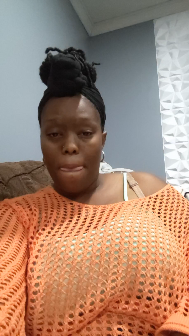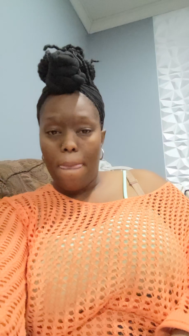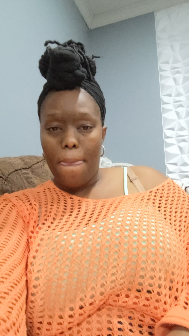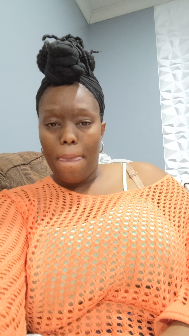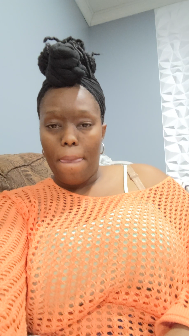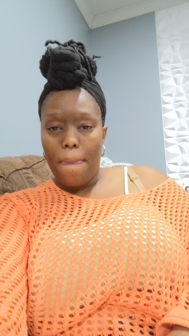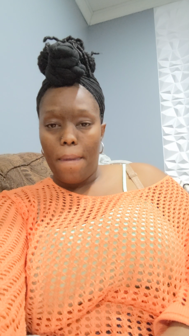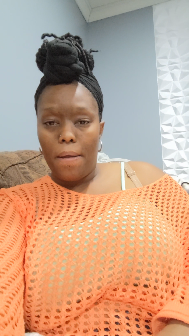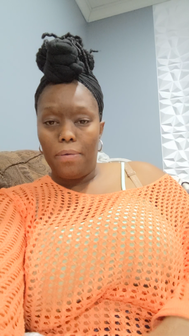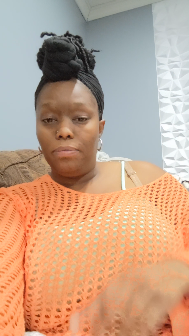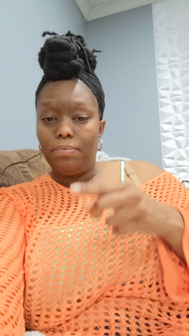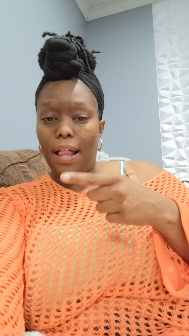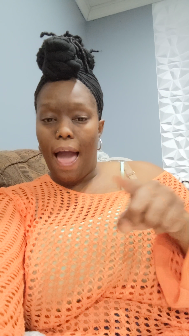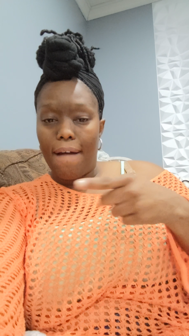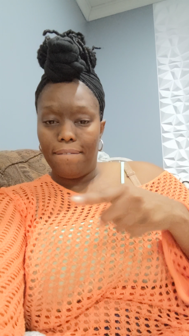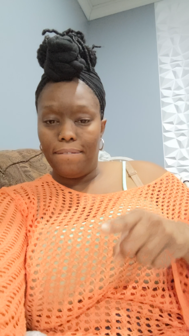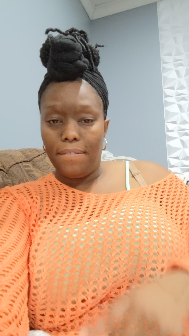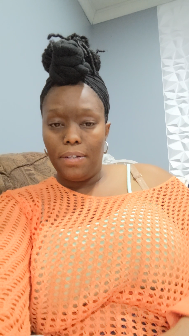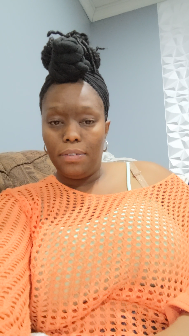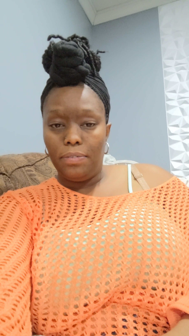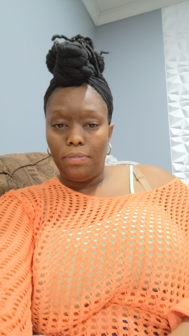knife